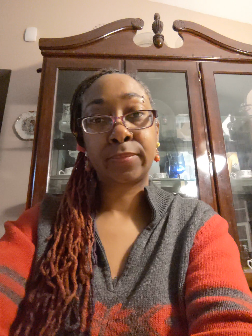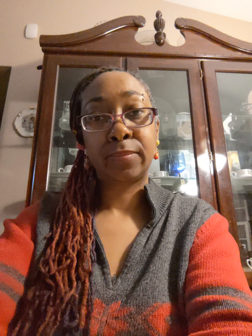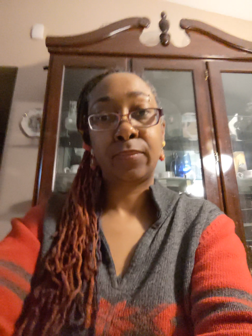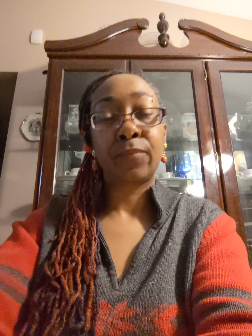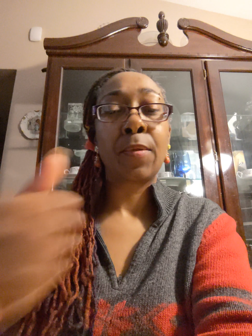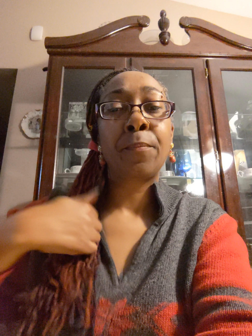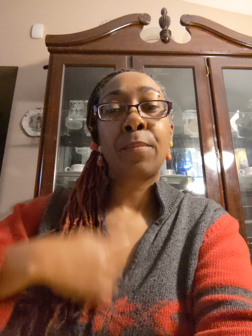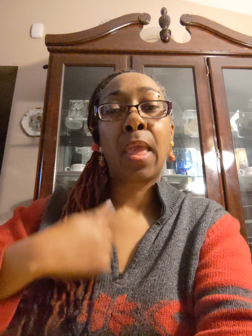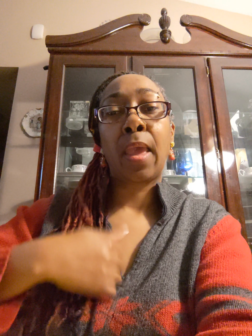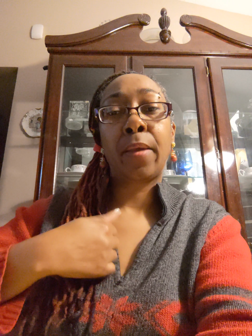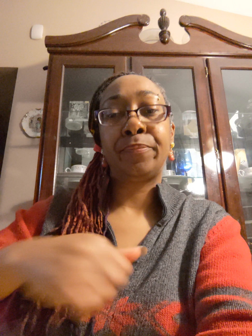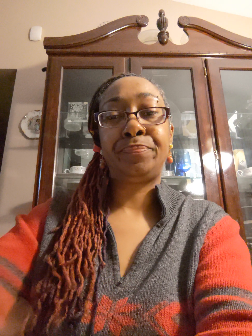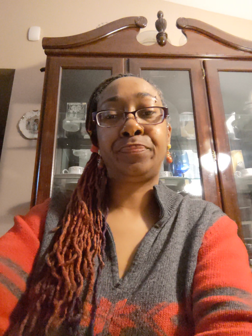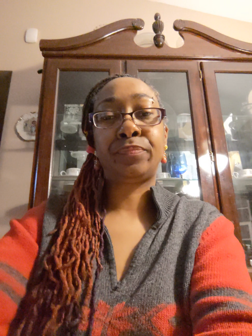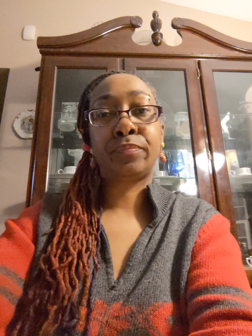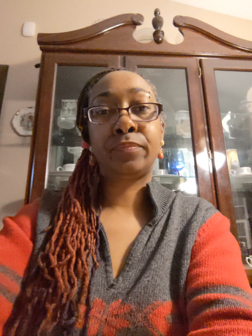bath